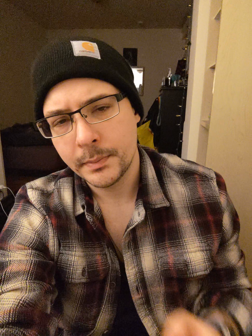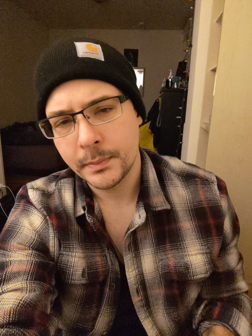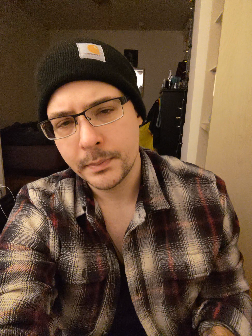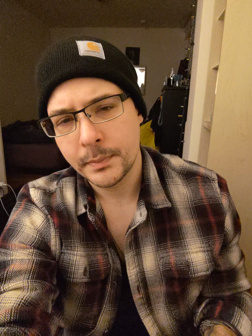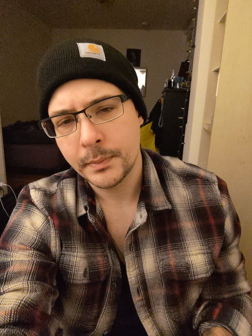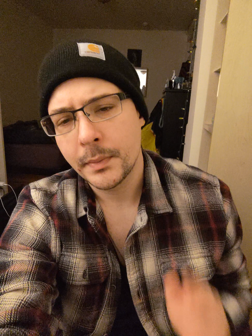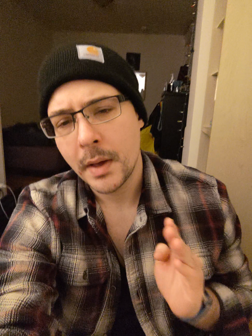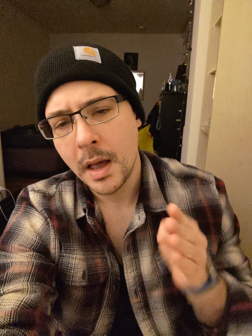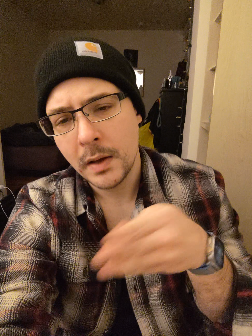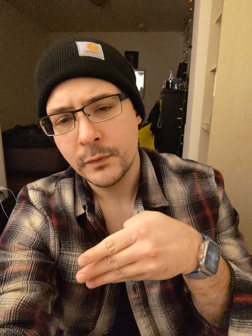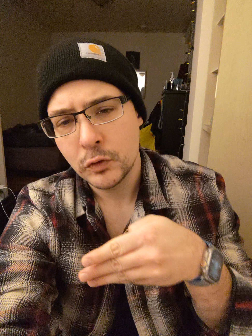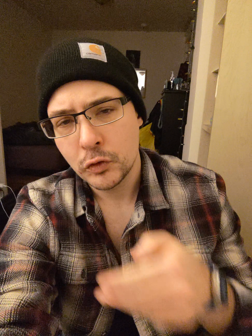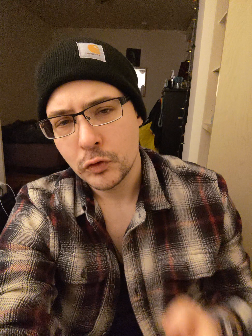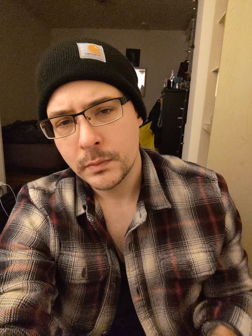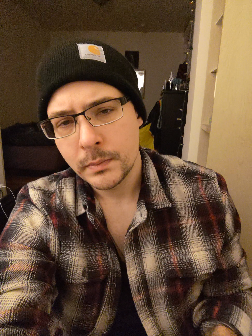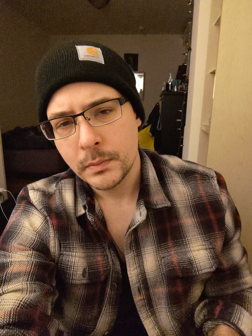after